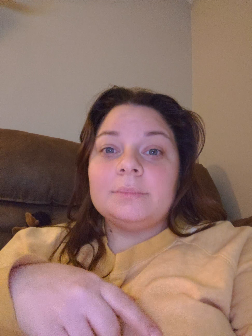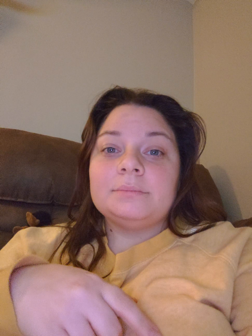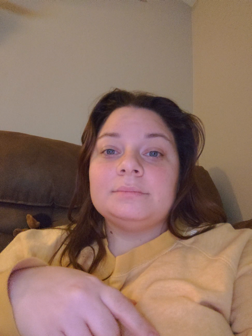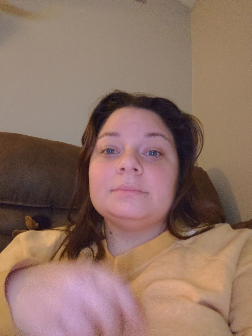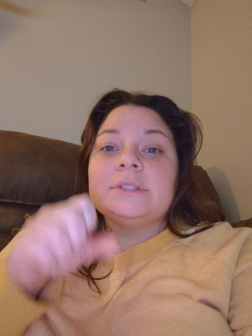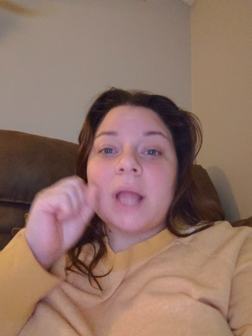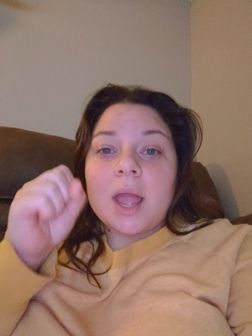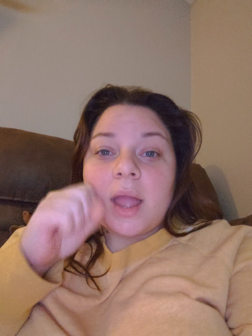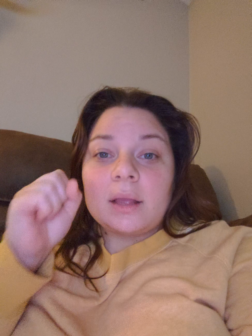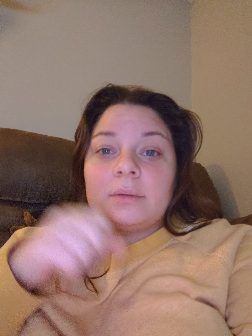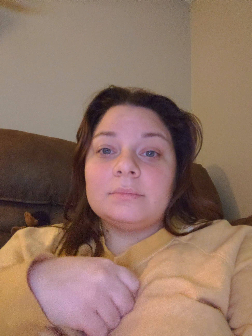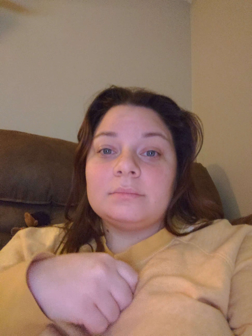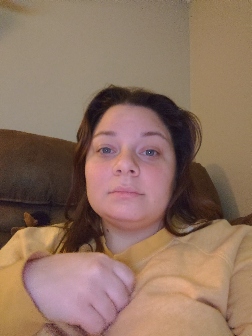snack